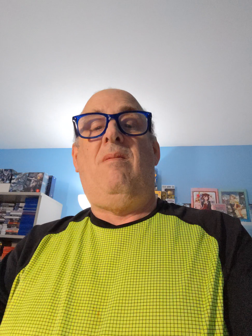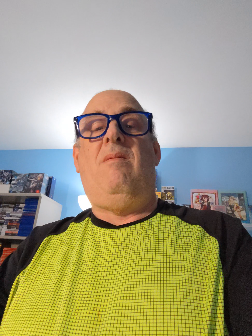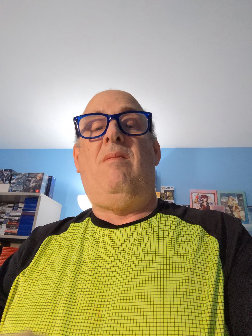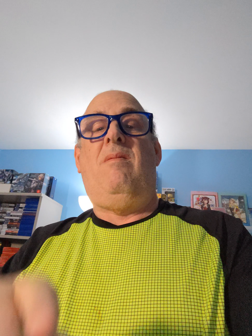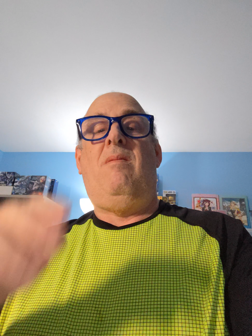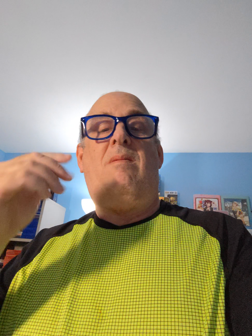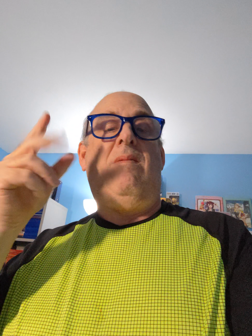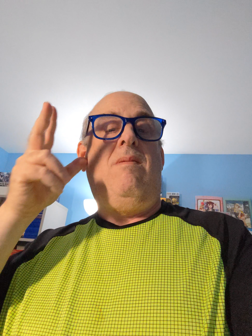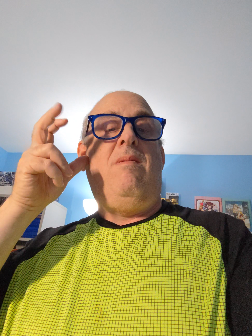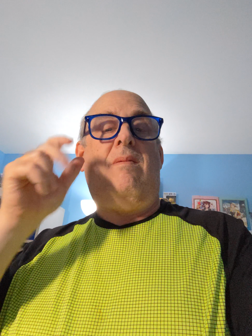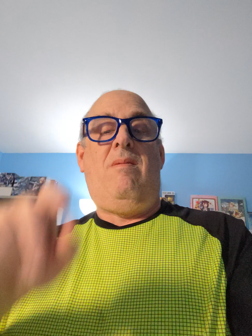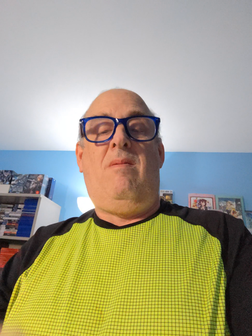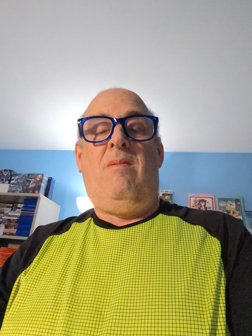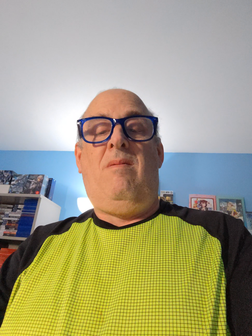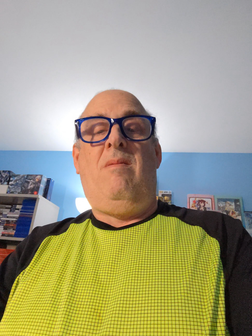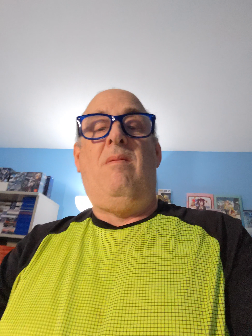hear